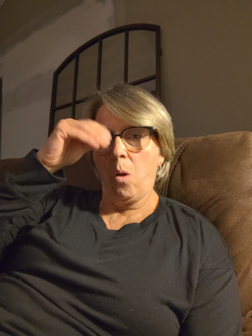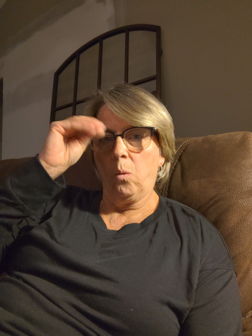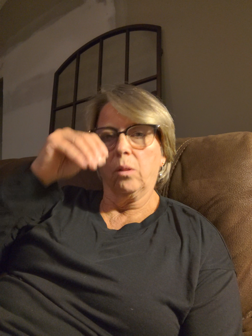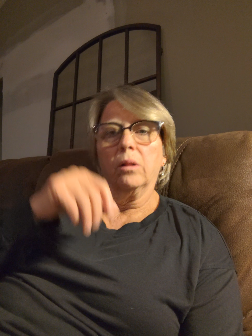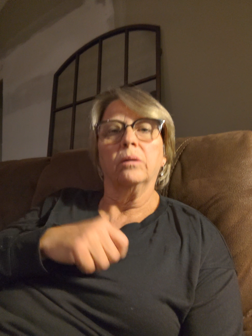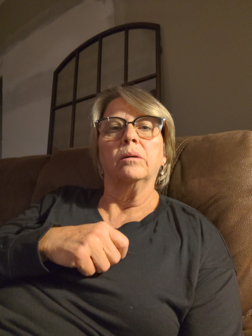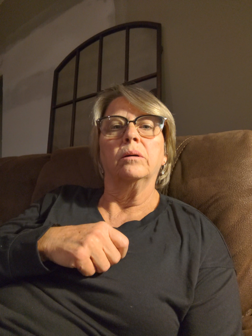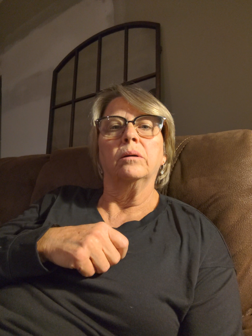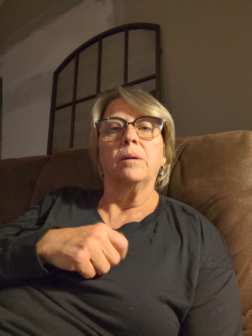owl